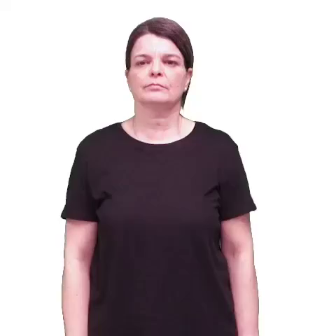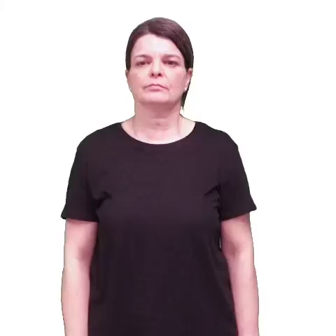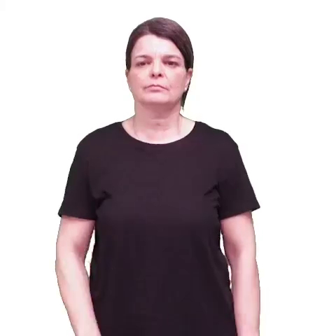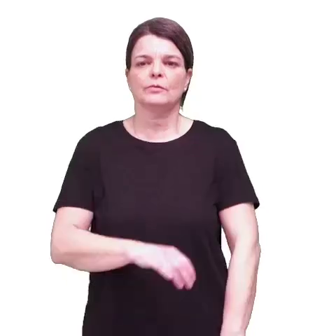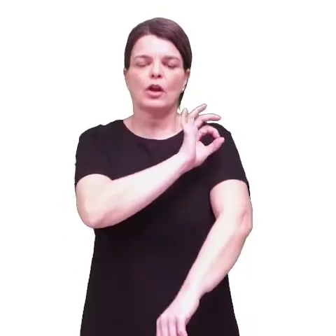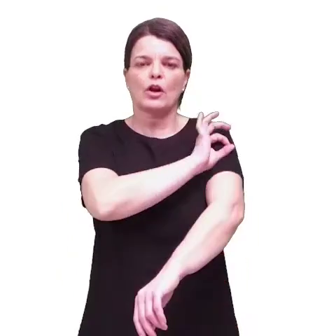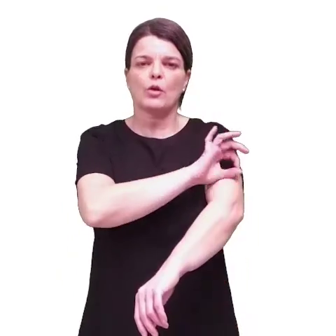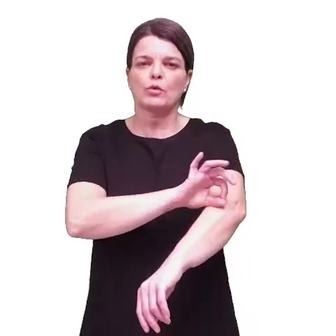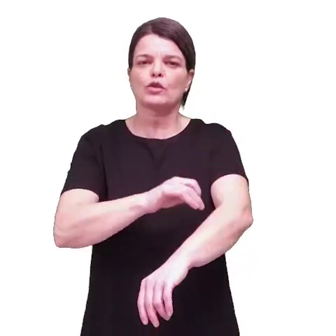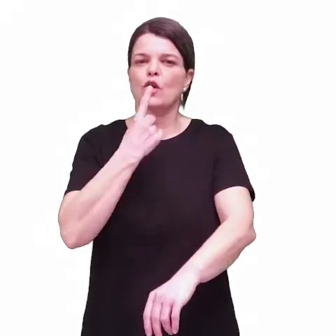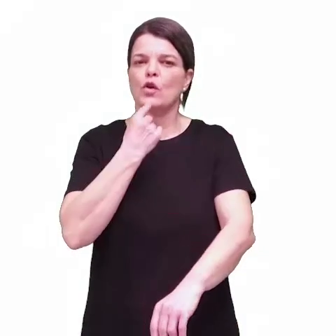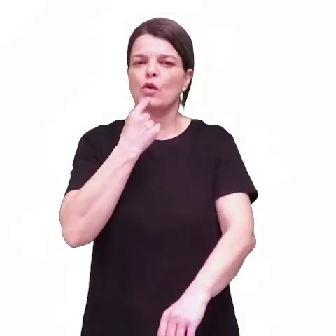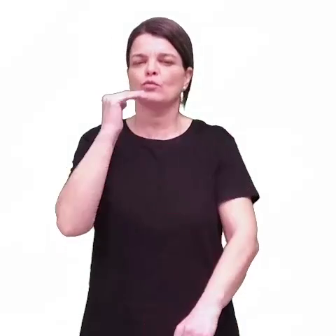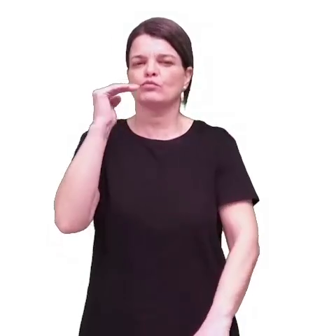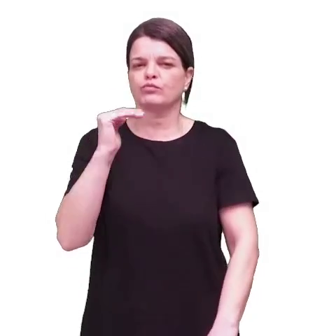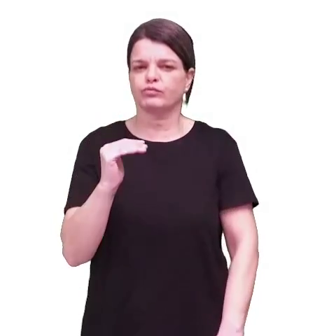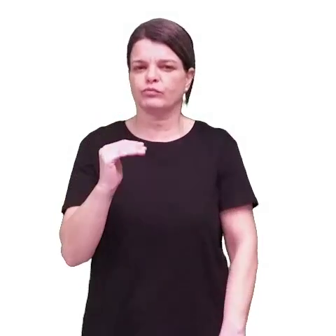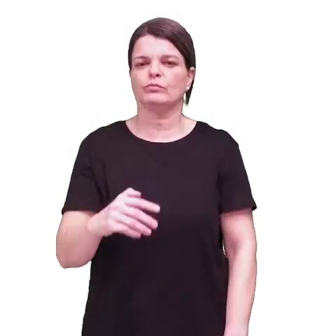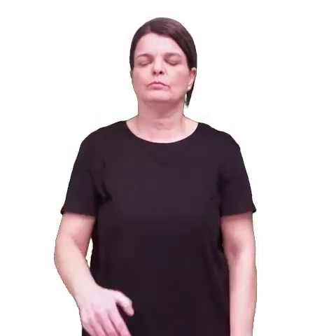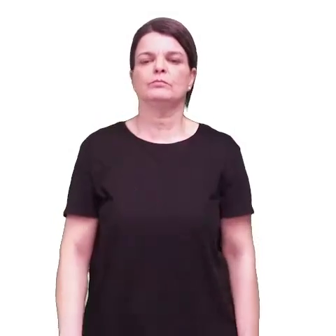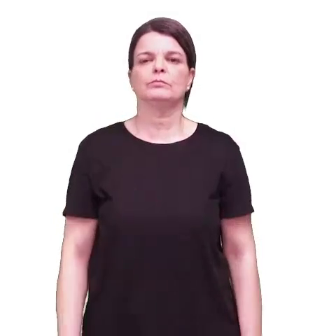arteria rojo menos